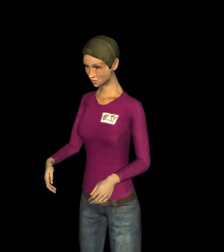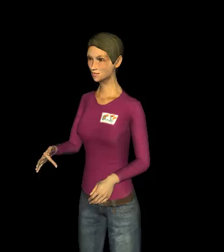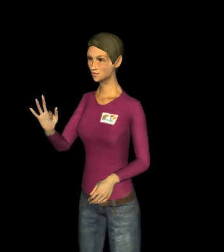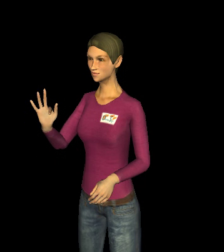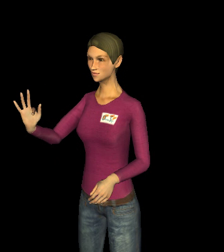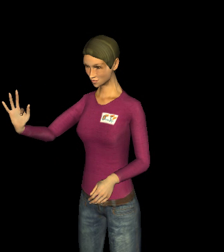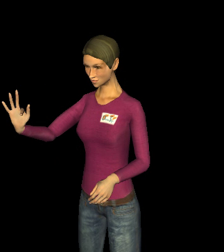فرنسا